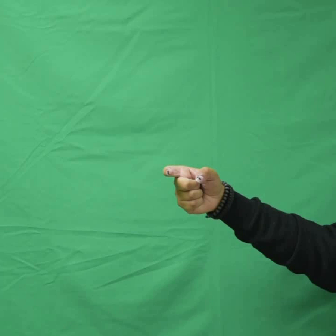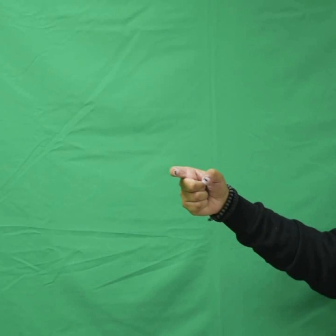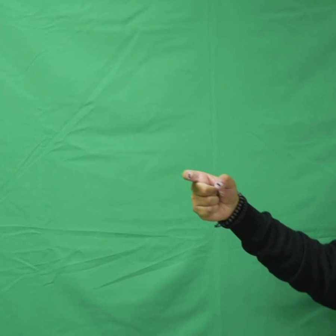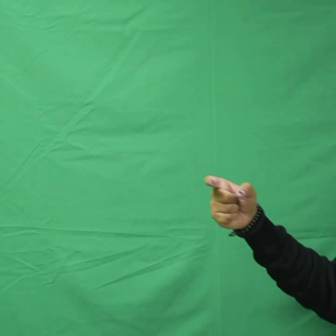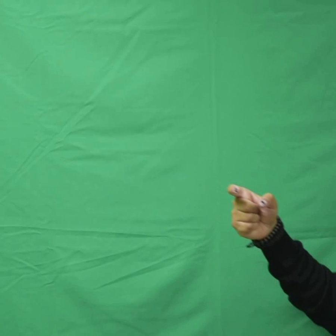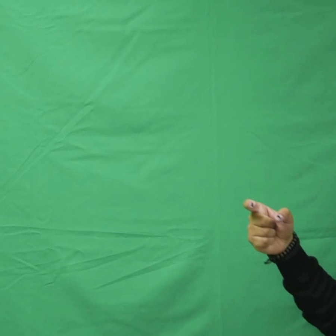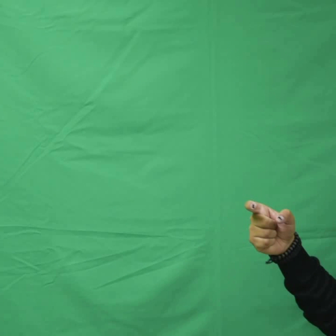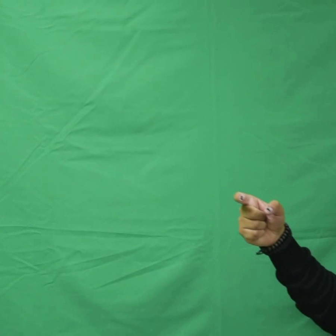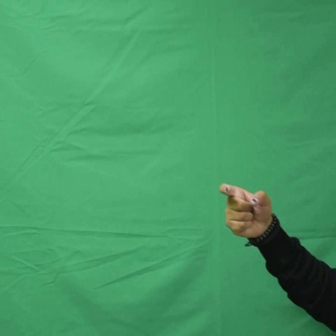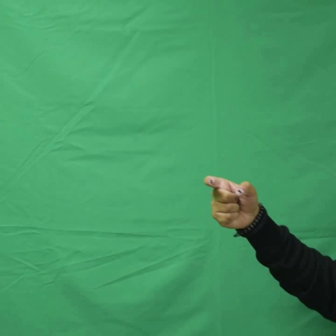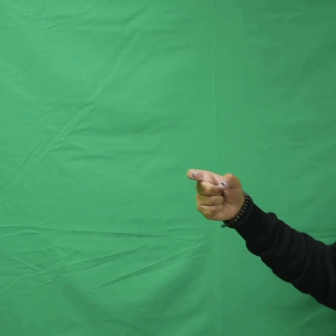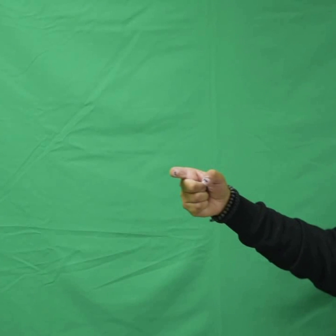Q